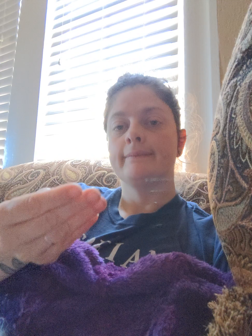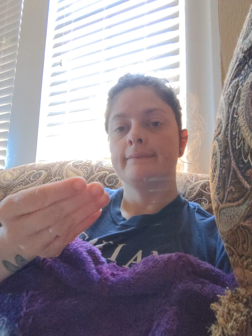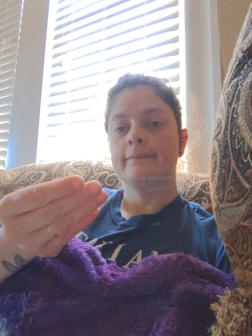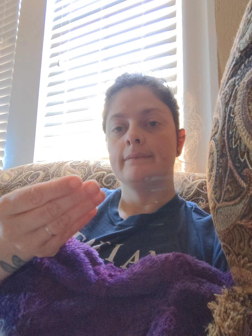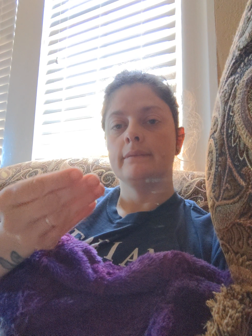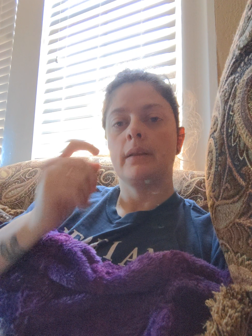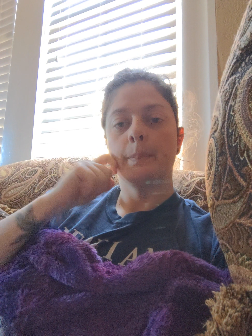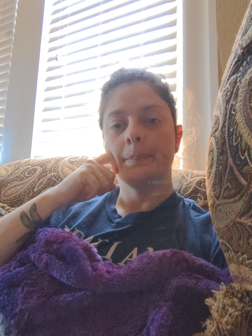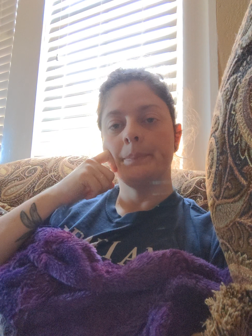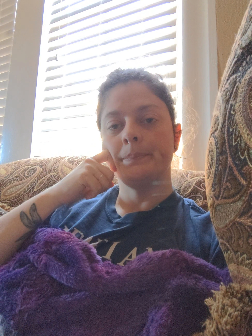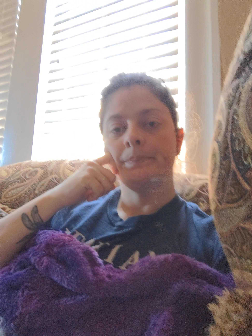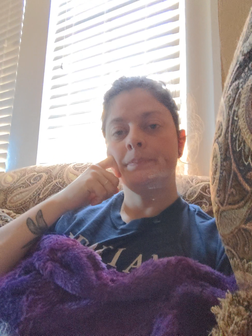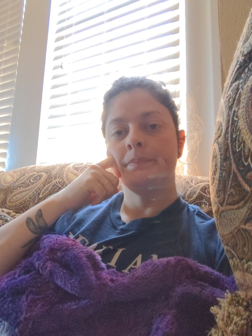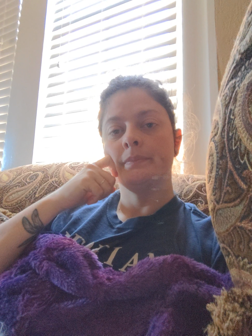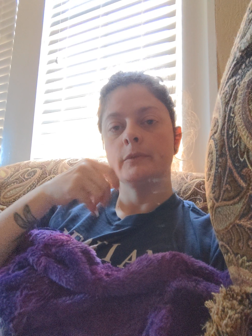apple